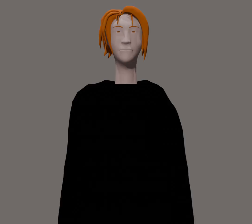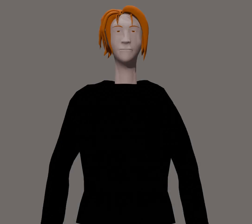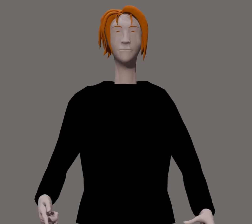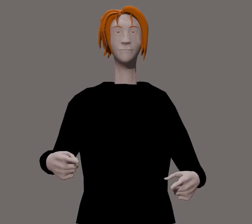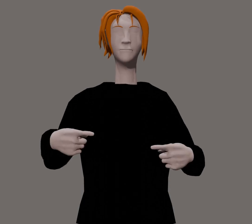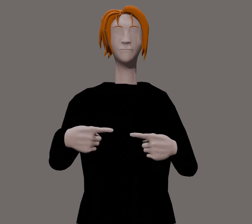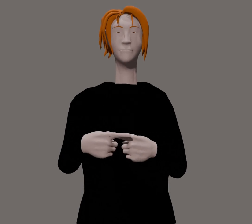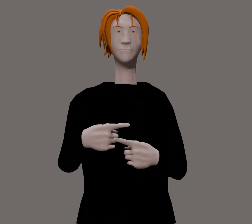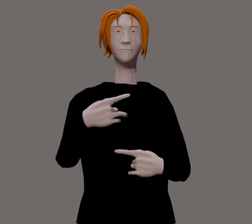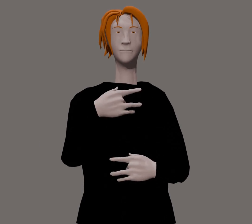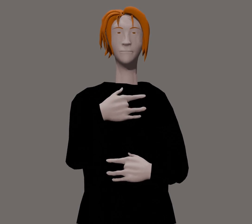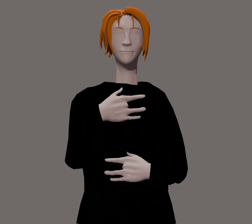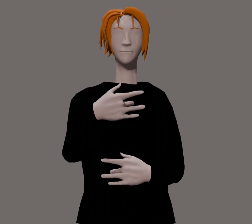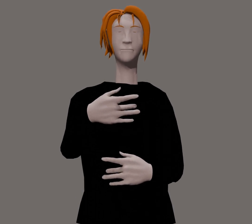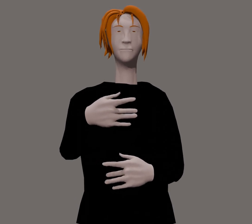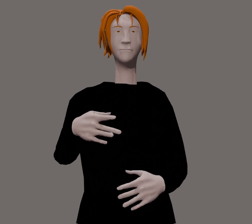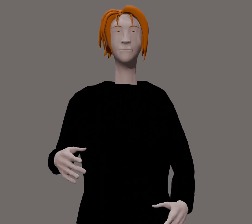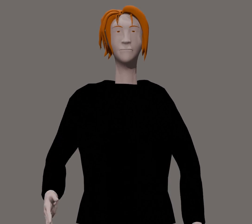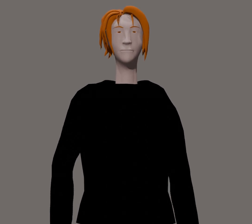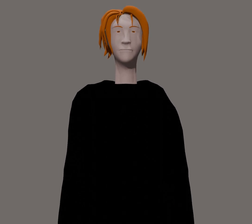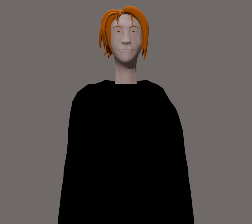Conflict of Interest